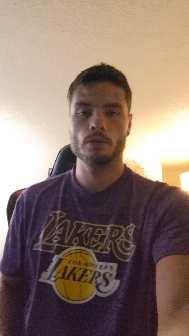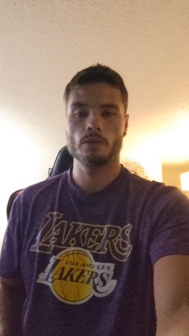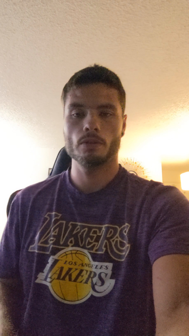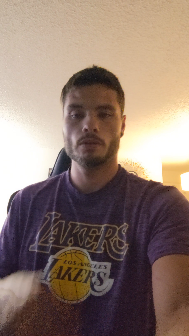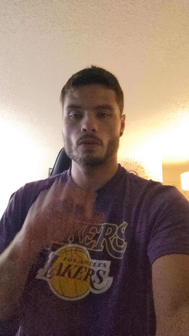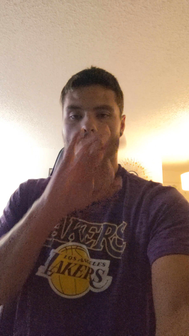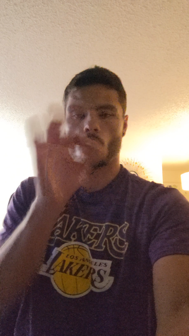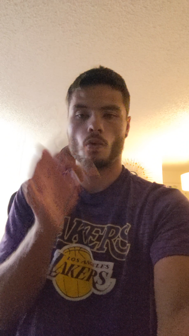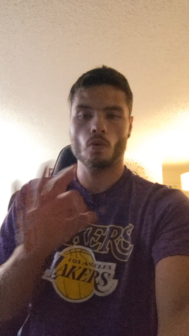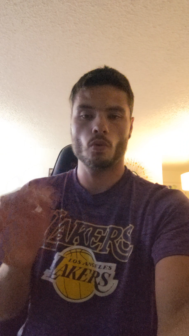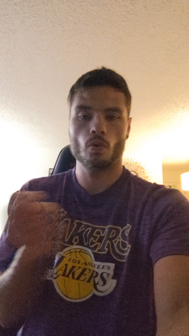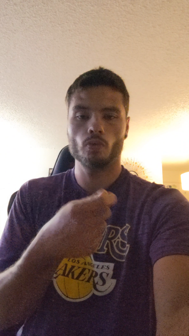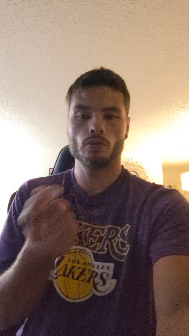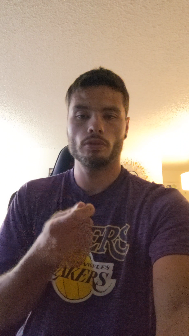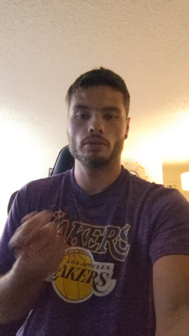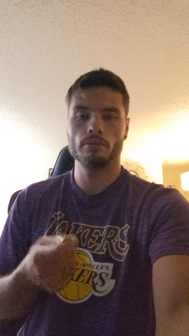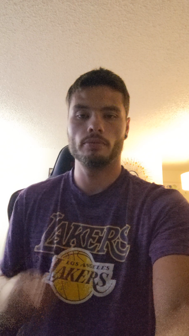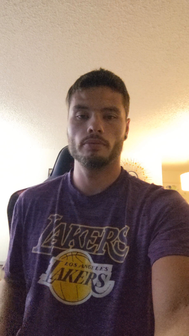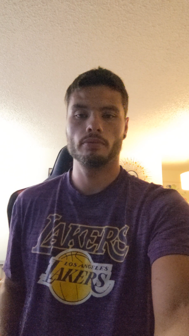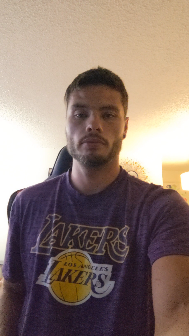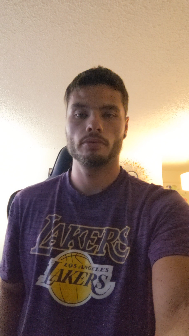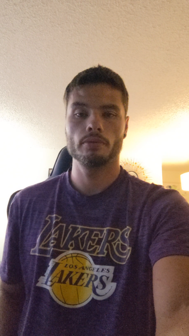hose